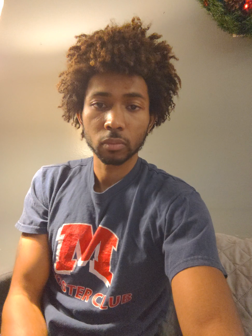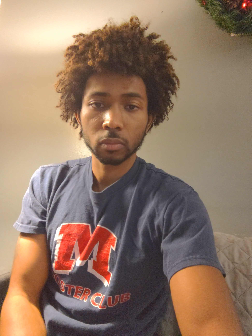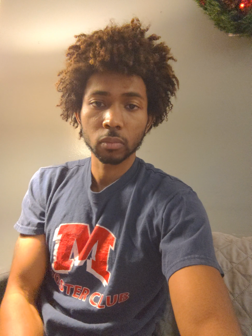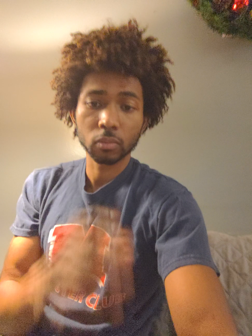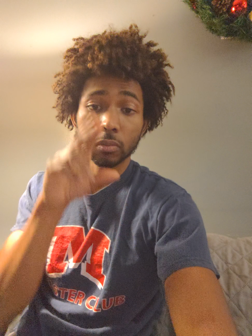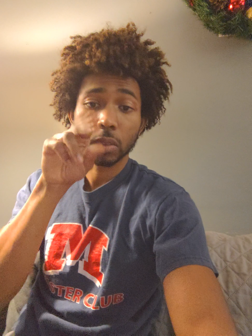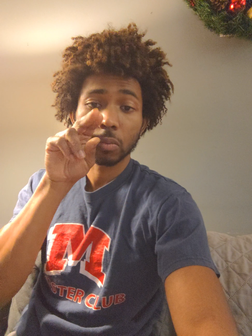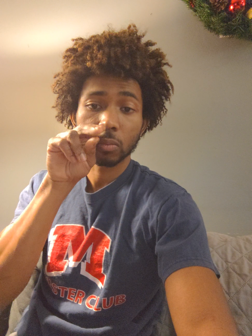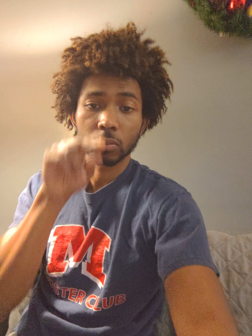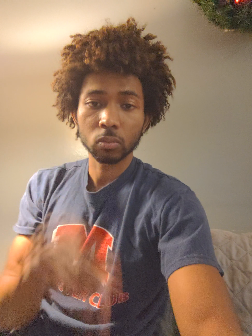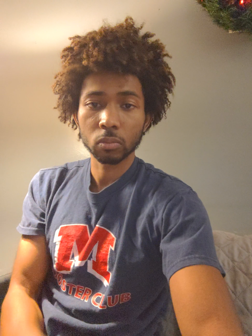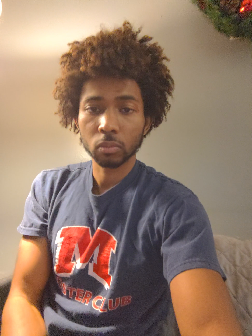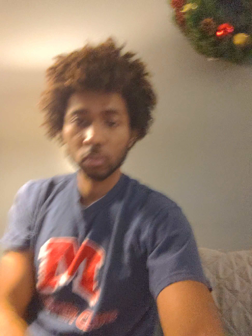duck